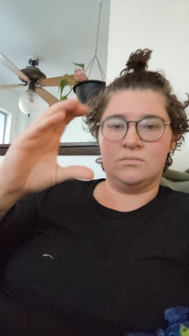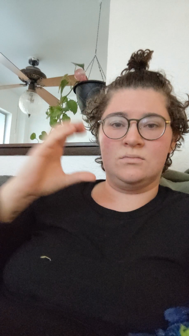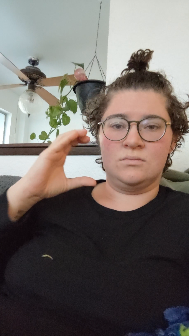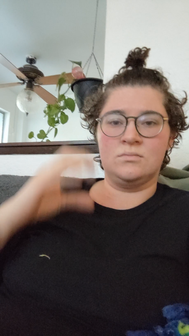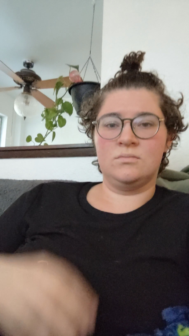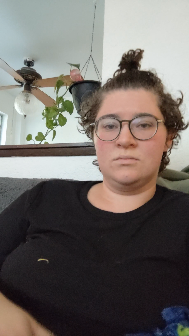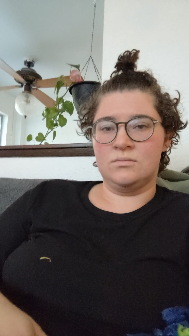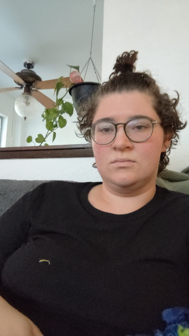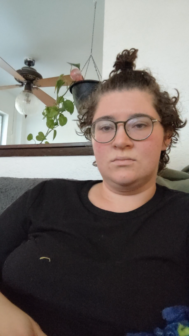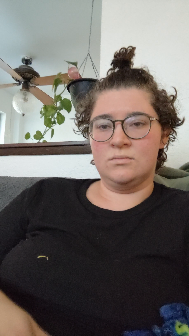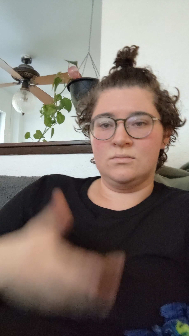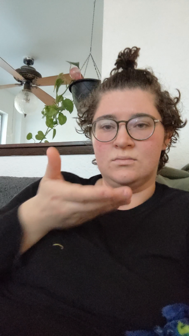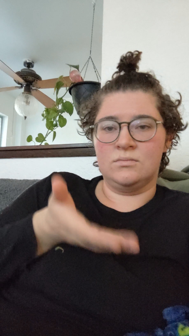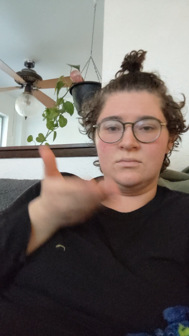carry